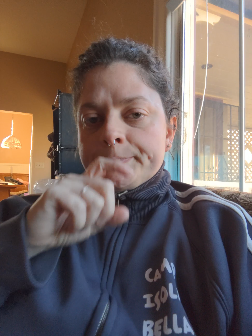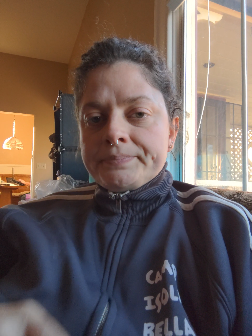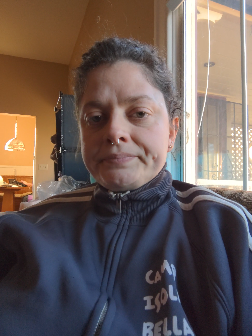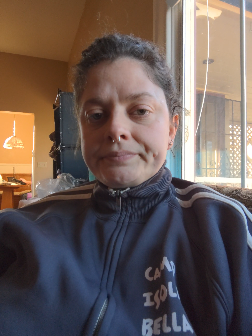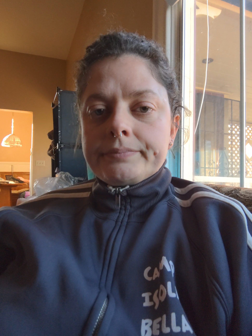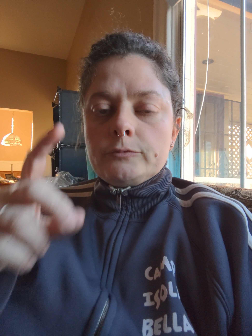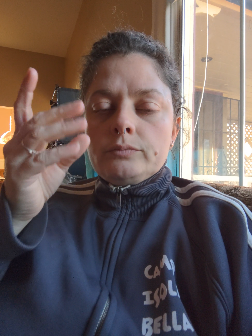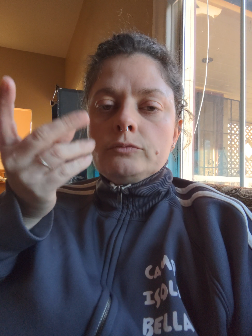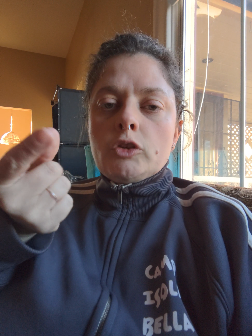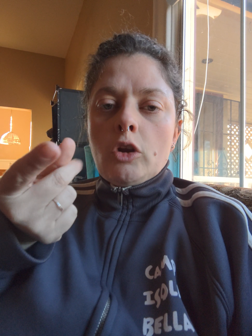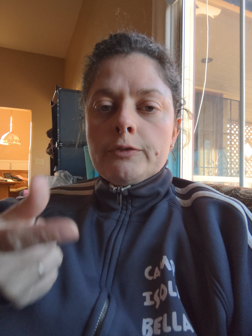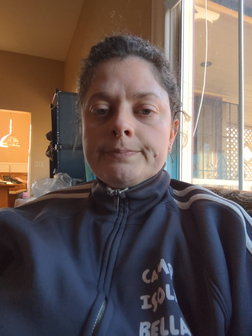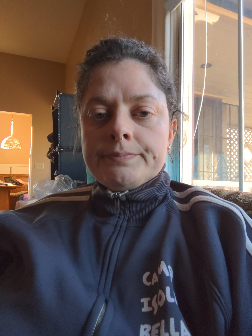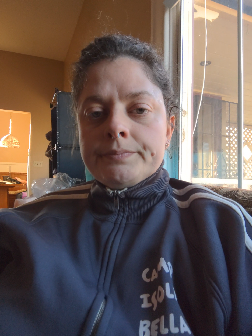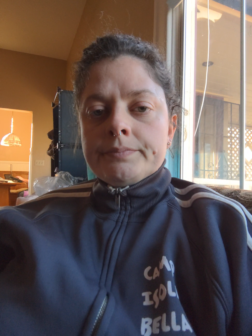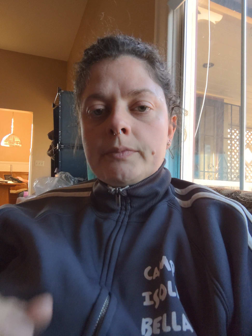dog